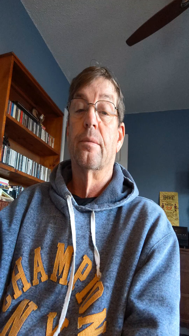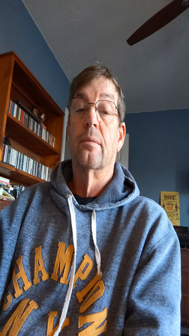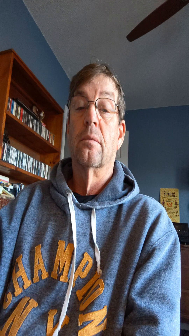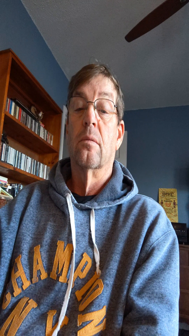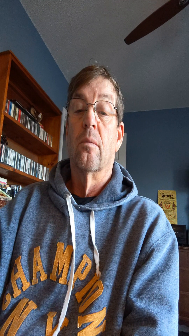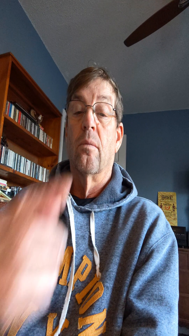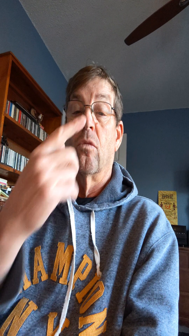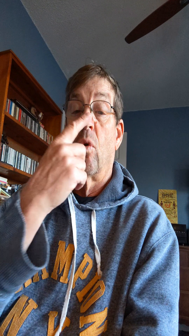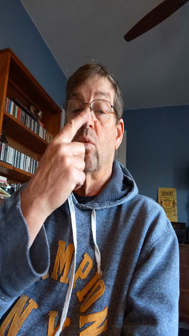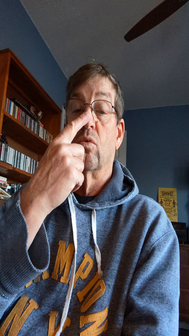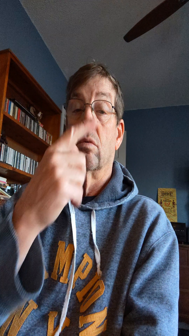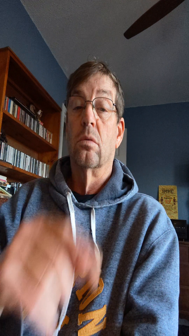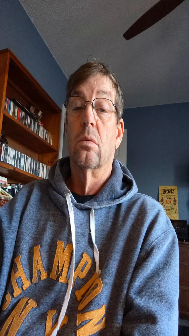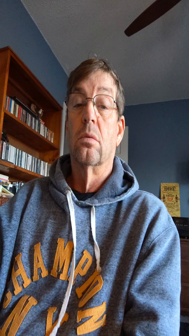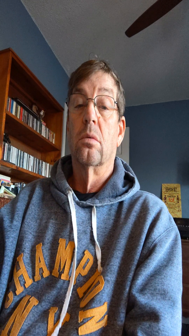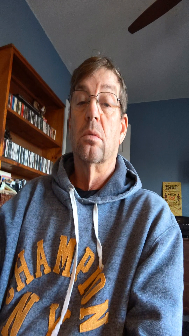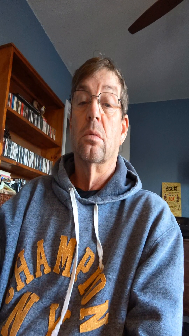nose